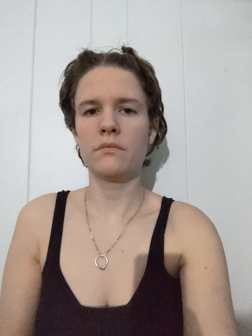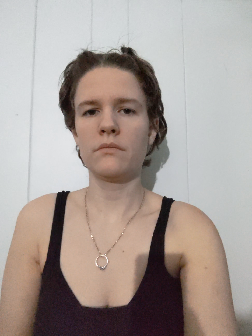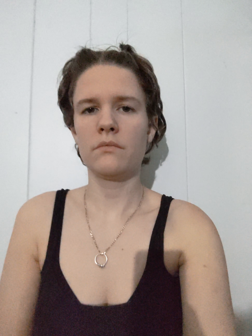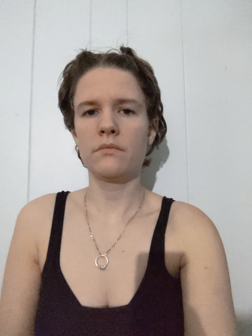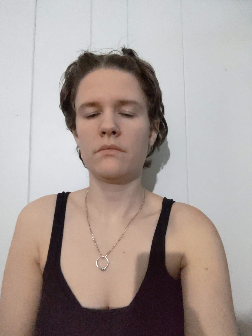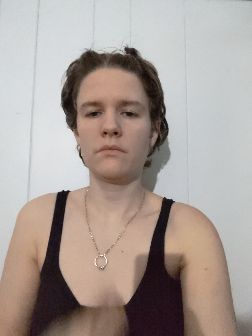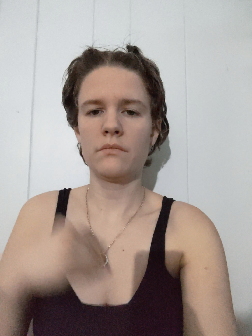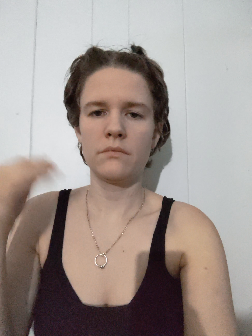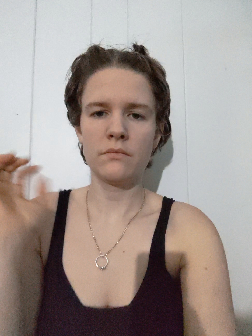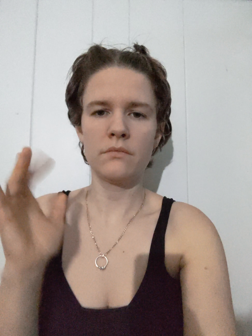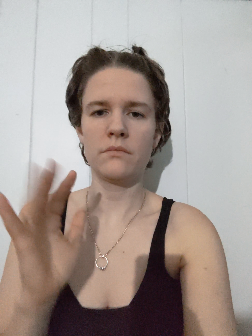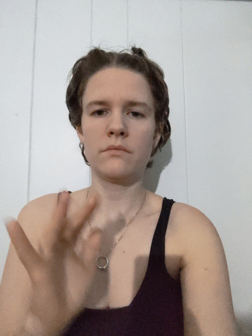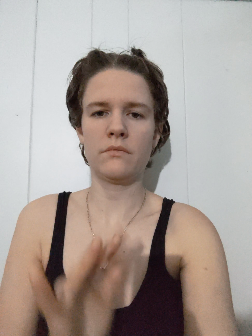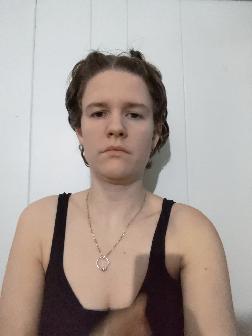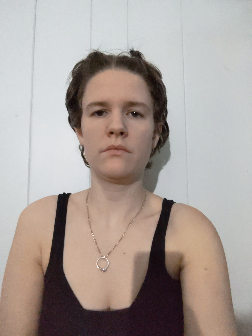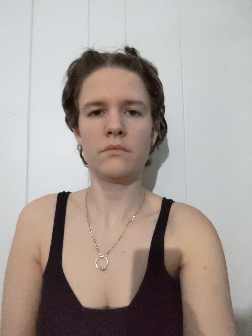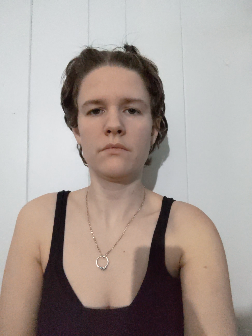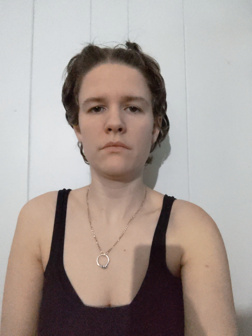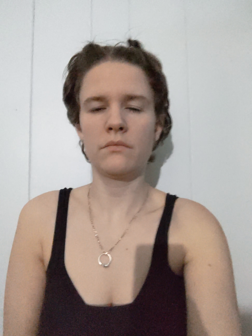snow